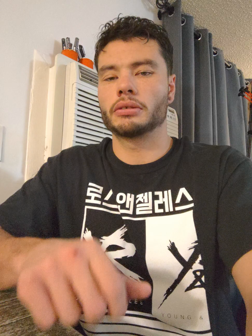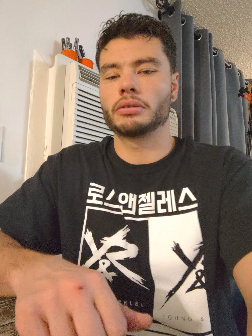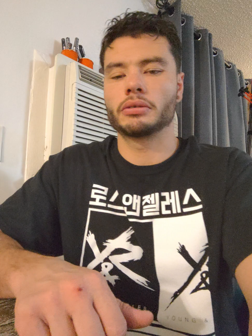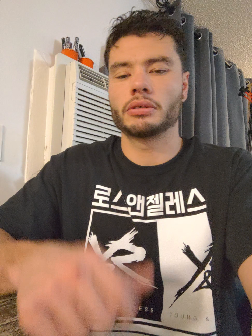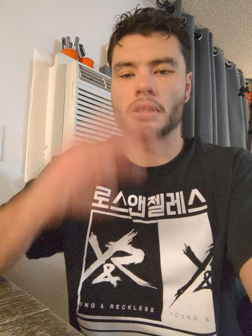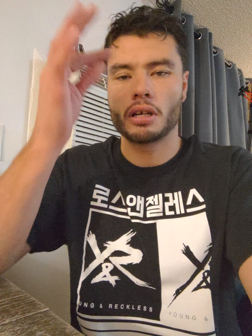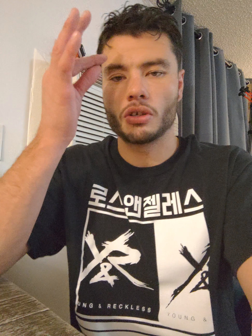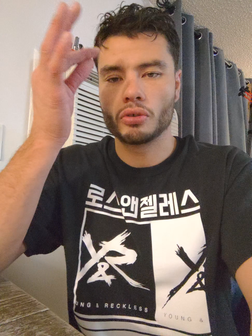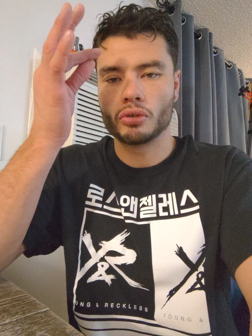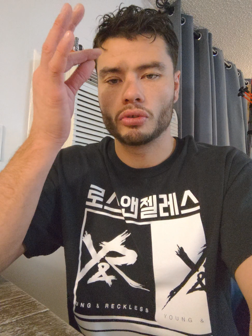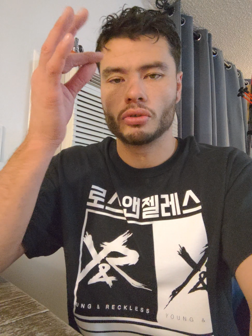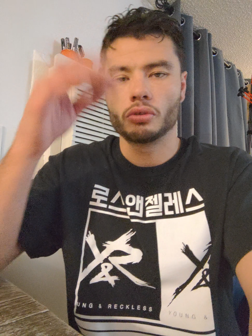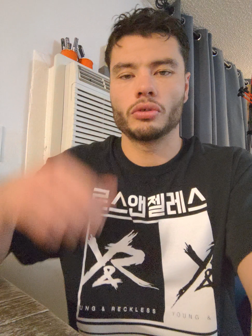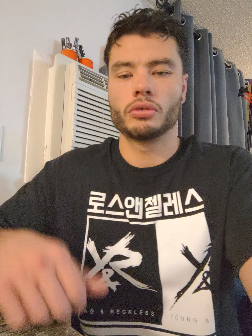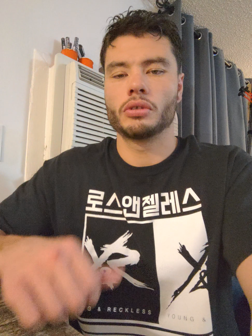hair